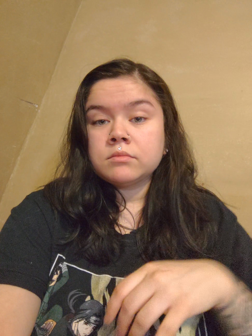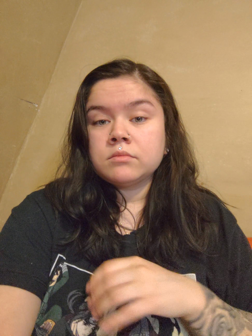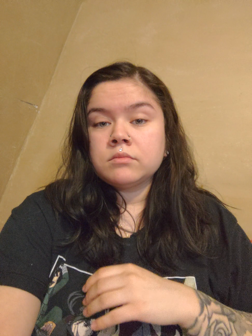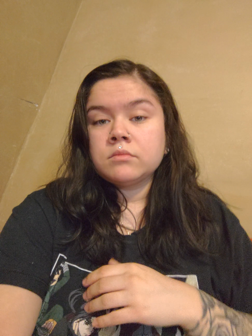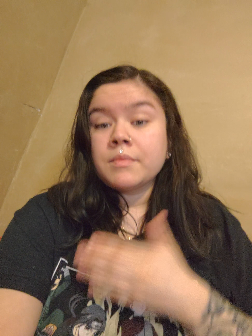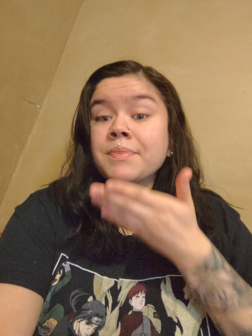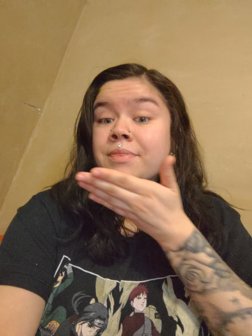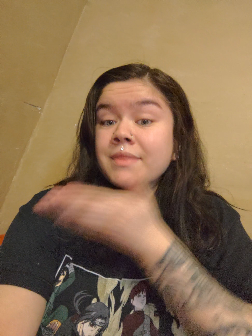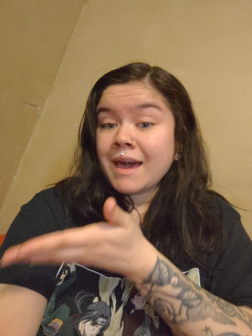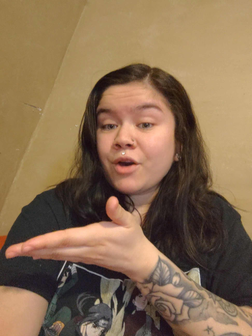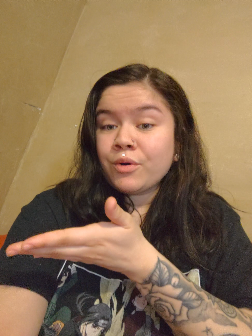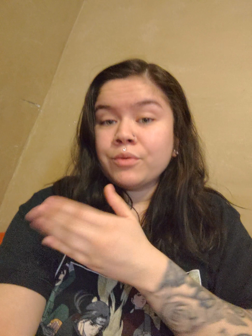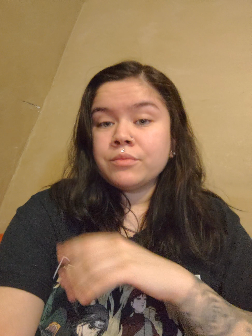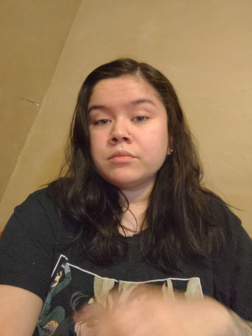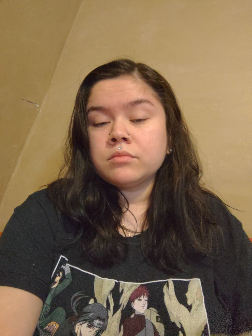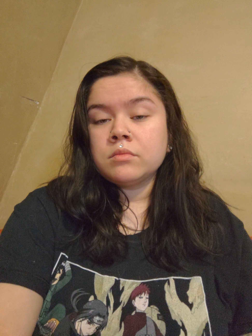there